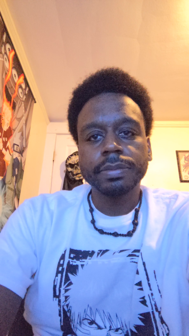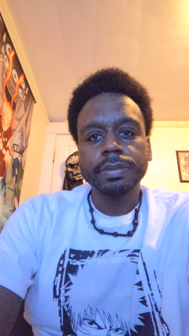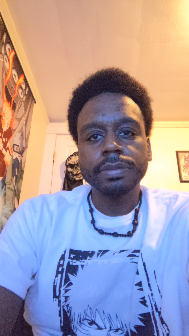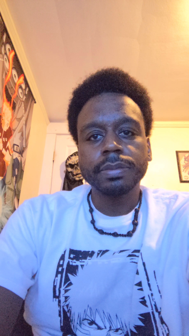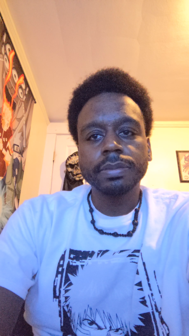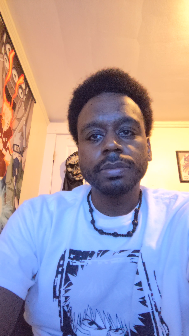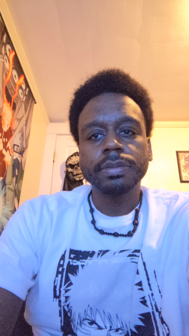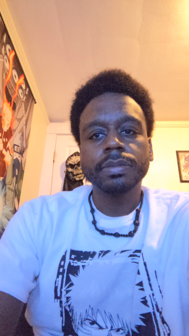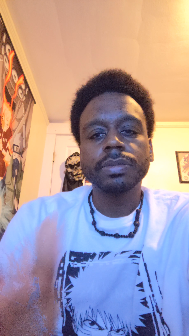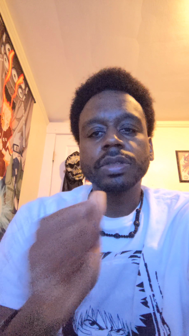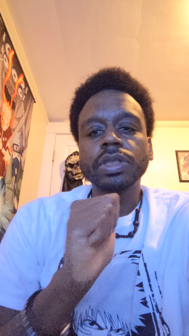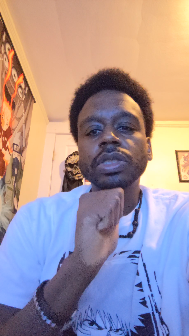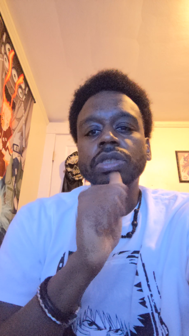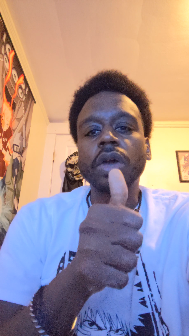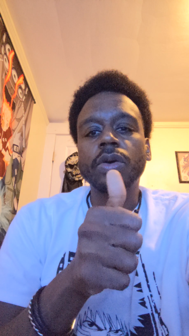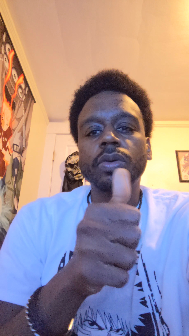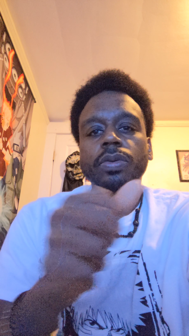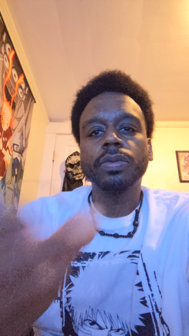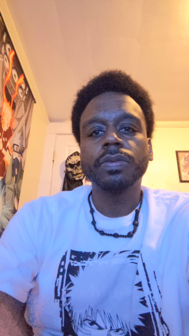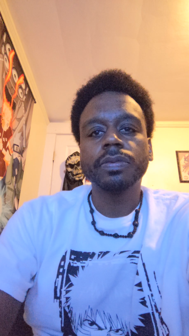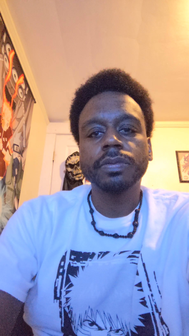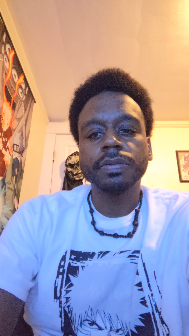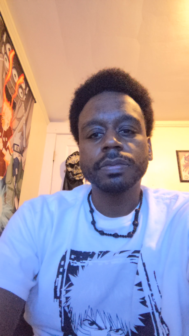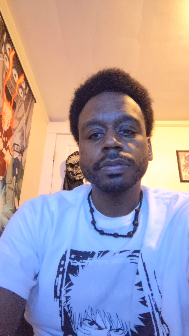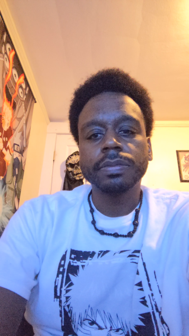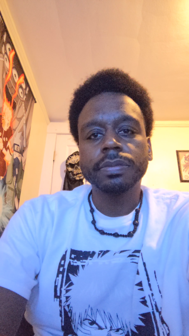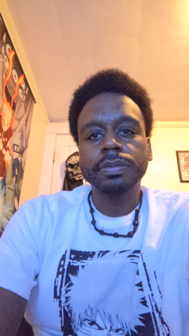don't